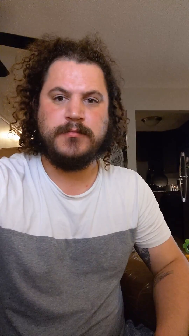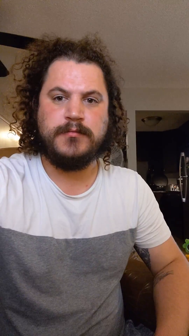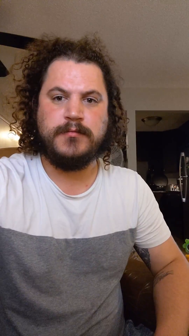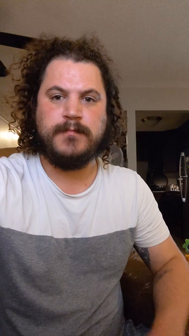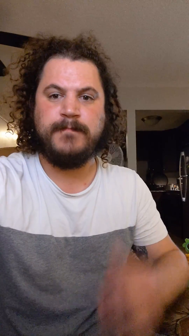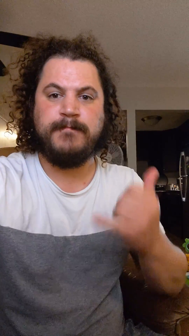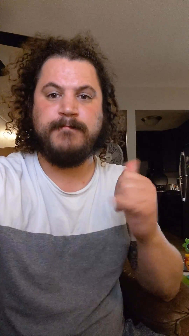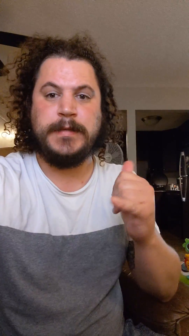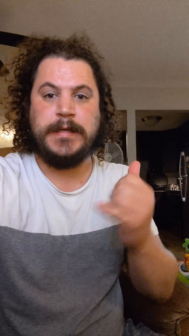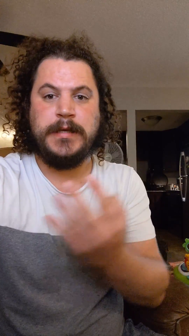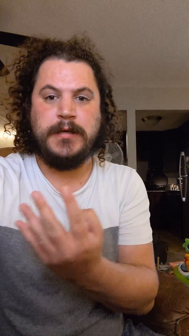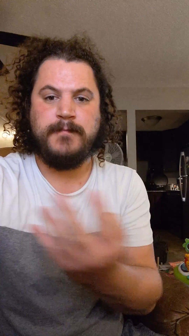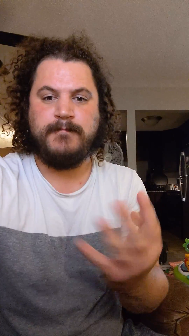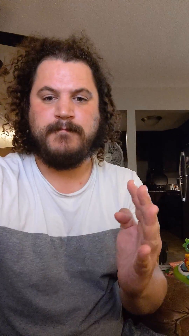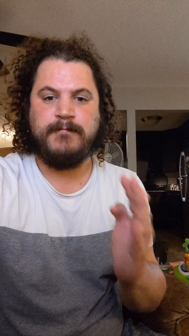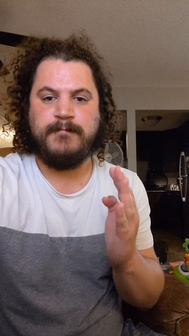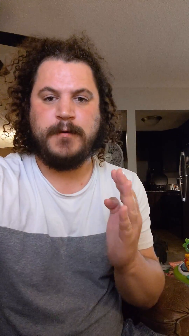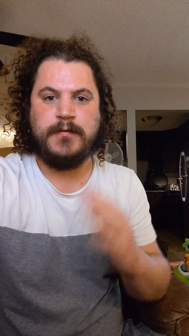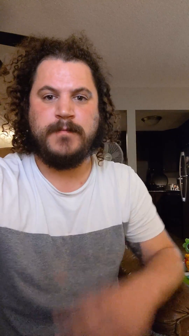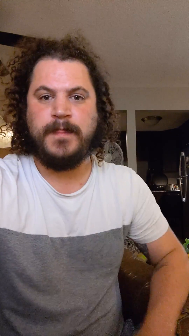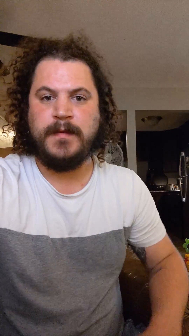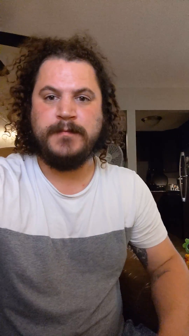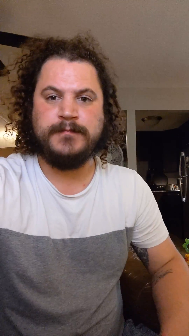playpen